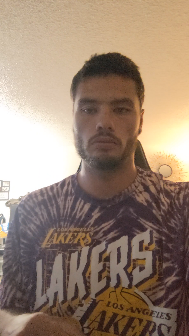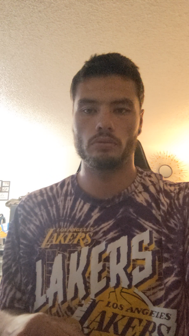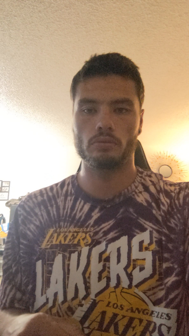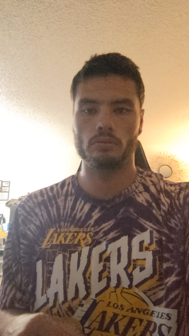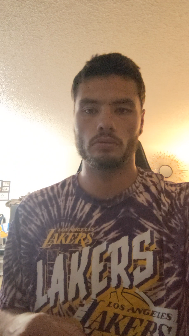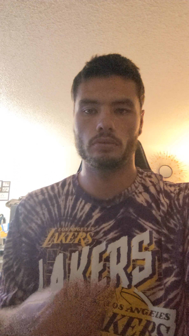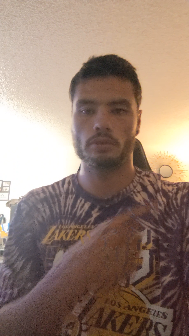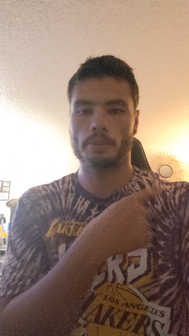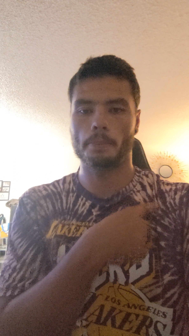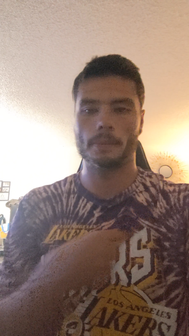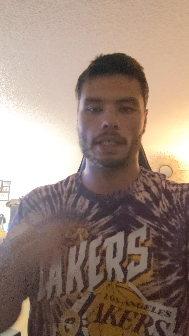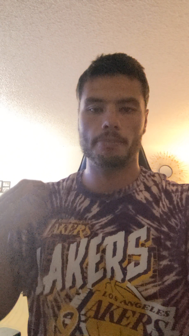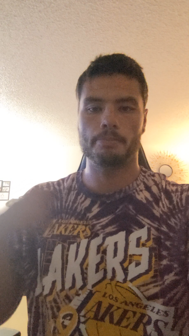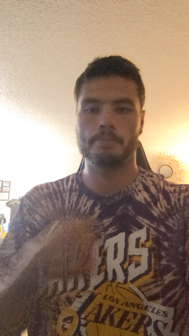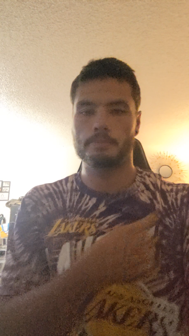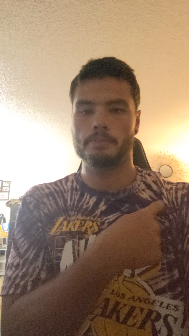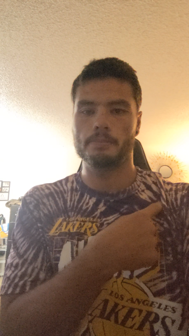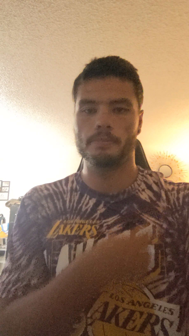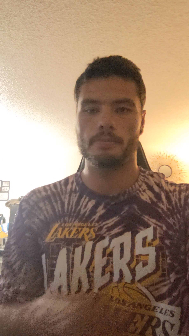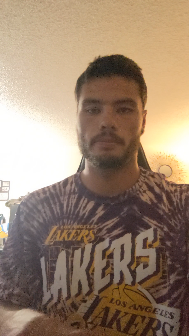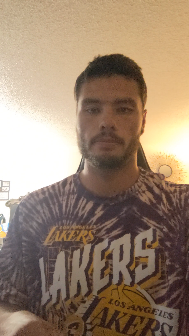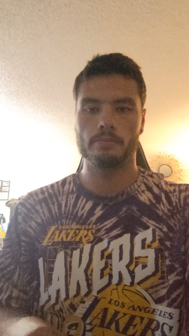bib